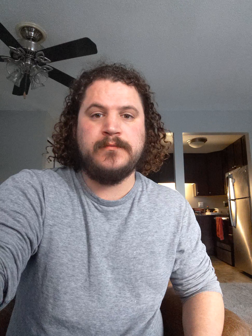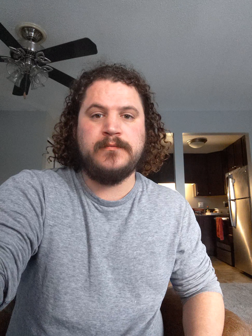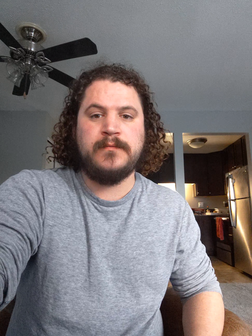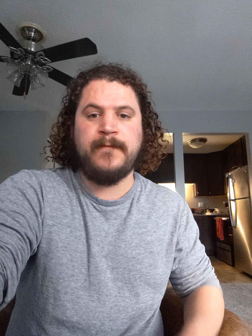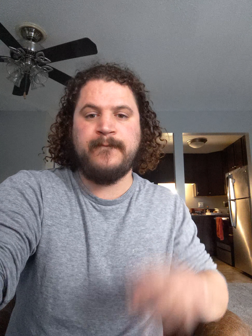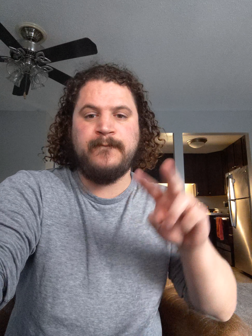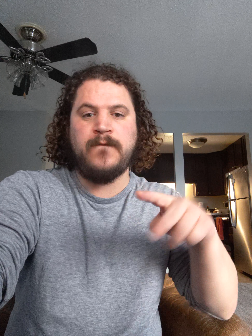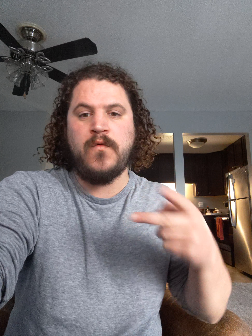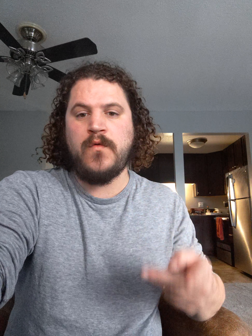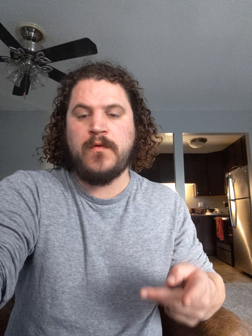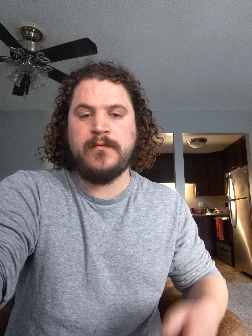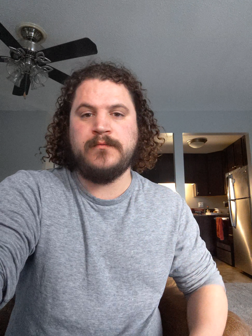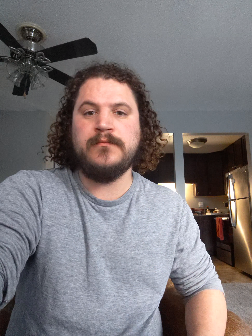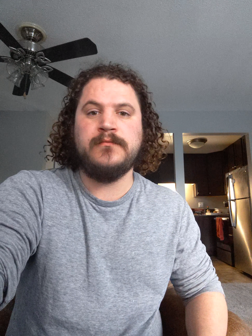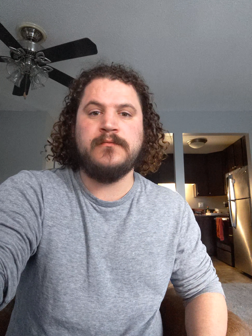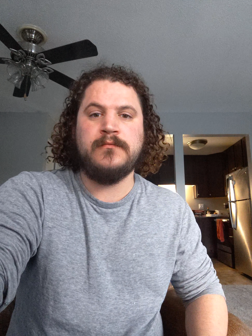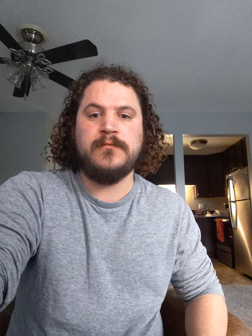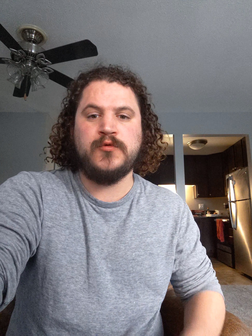fall